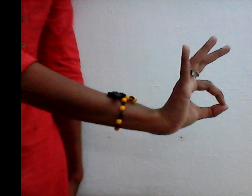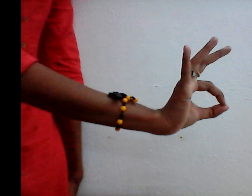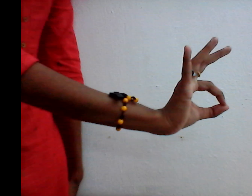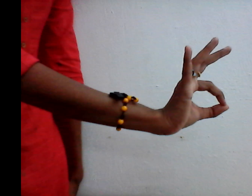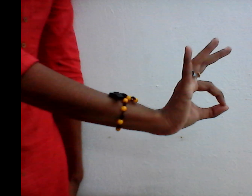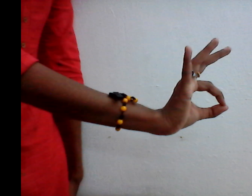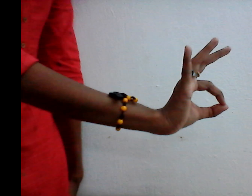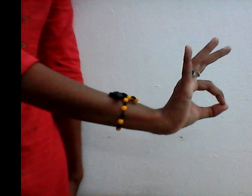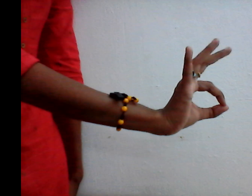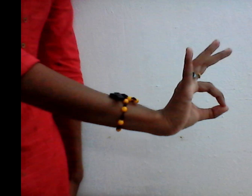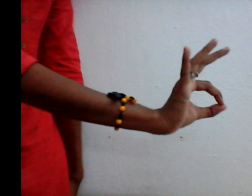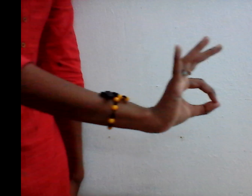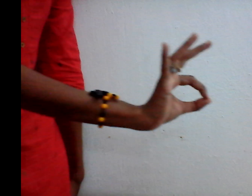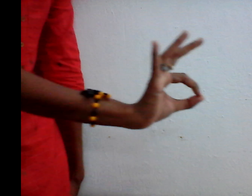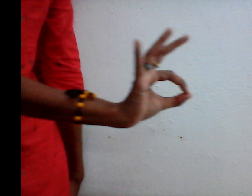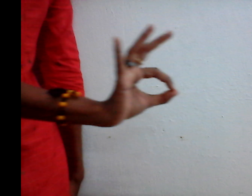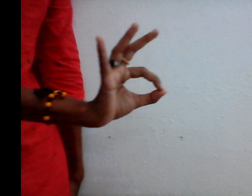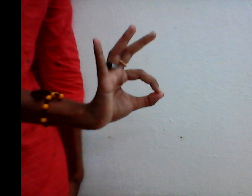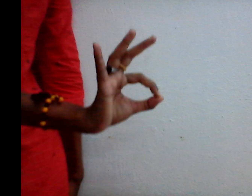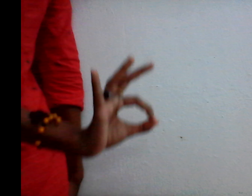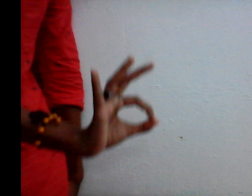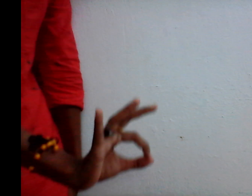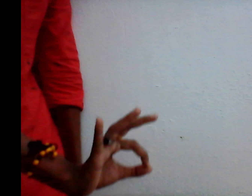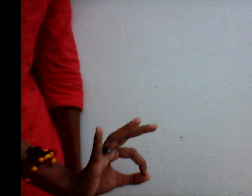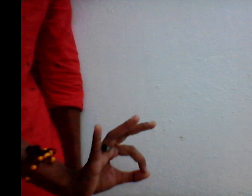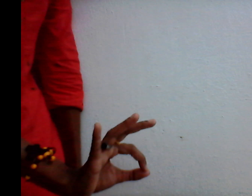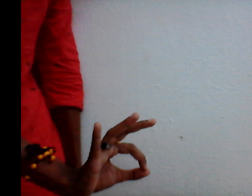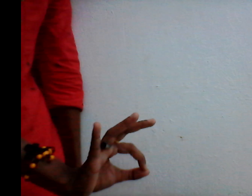ഔ